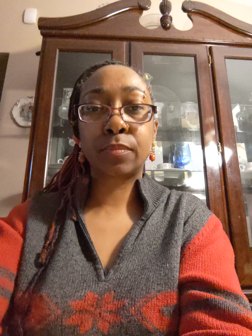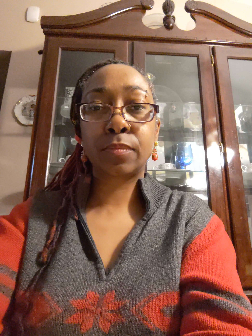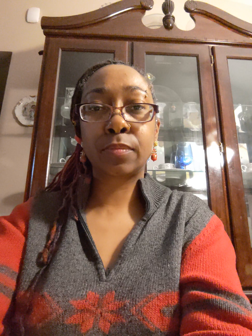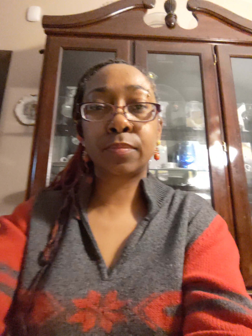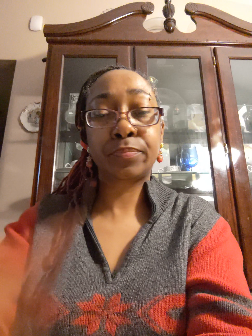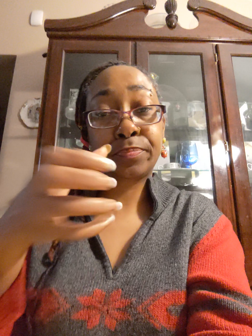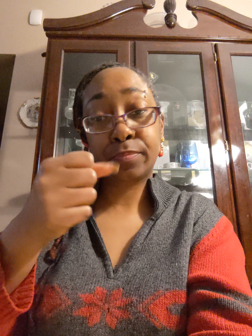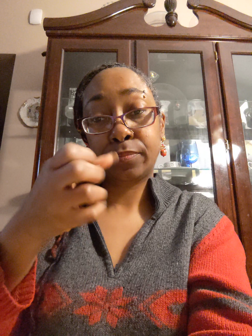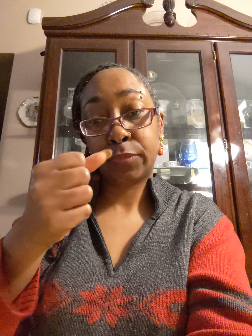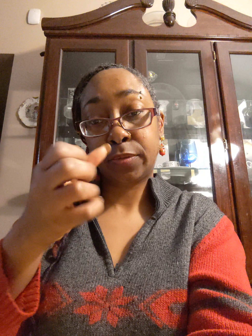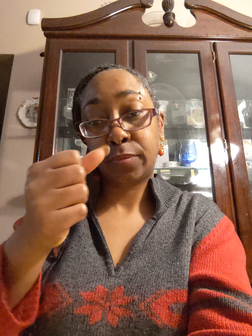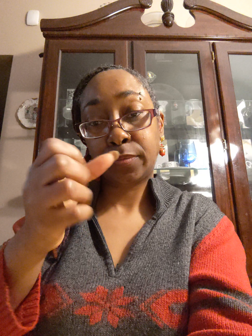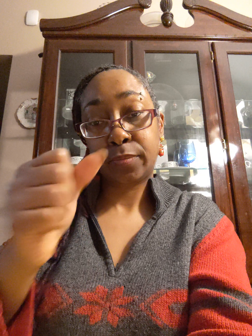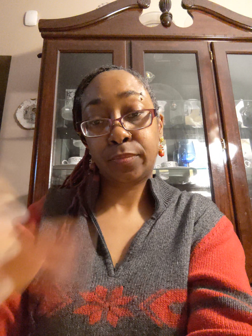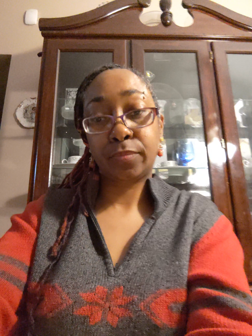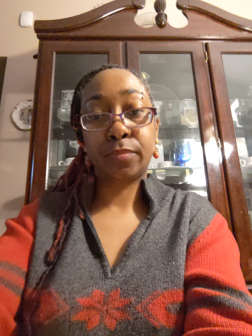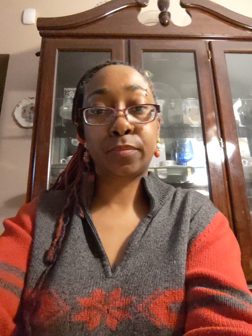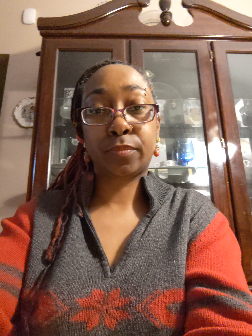milk